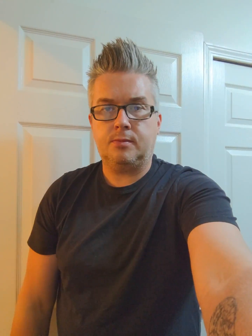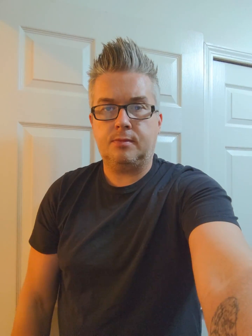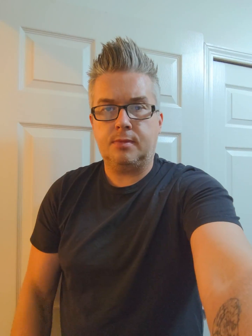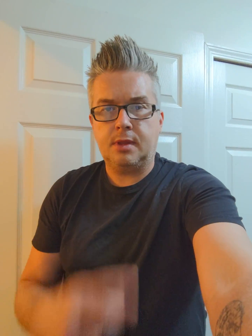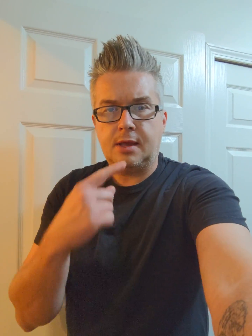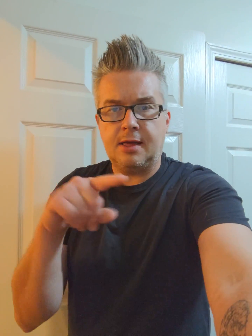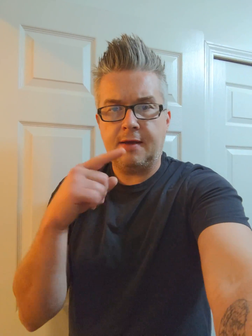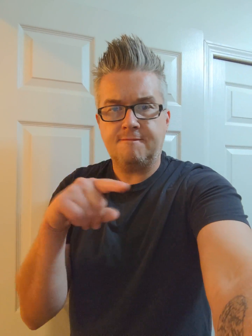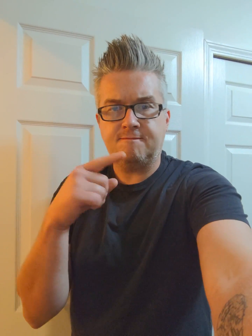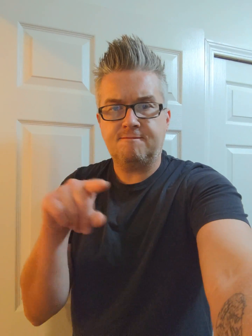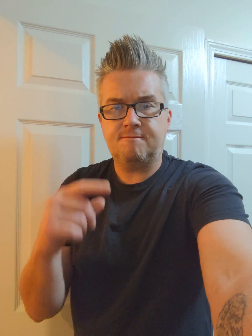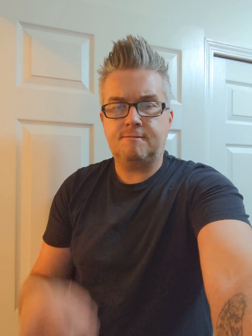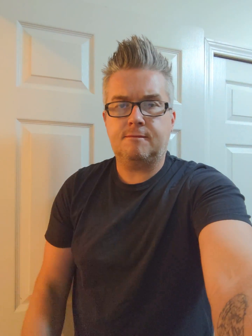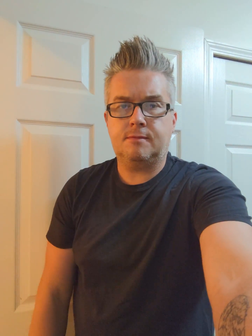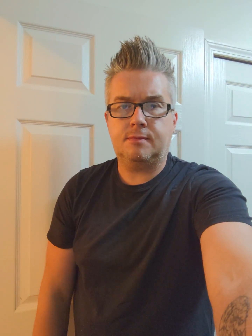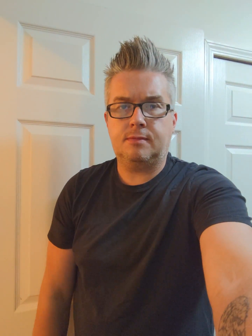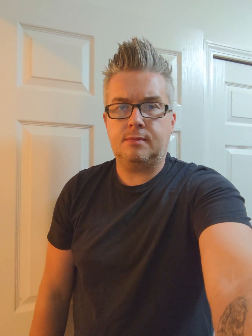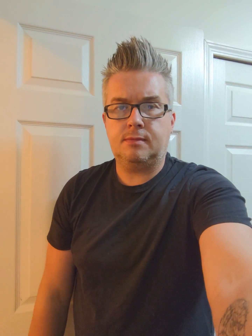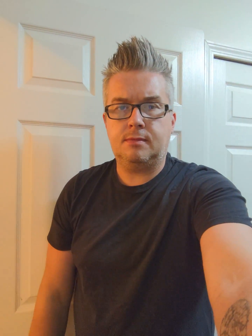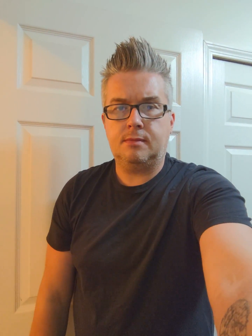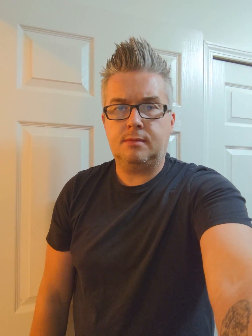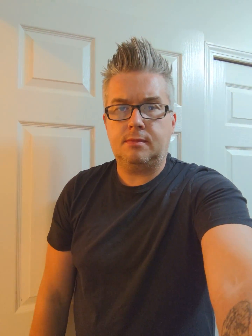knife